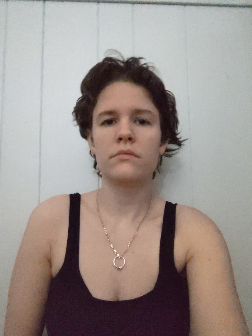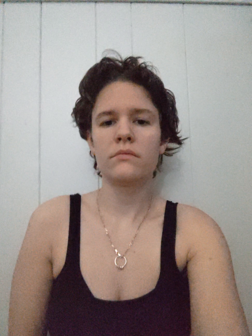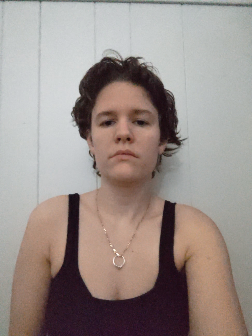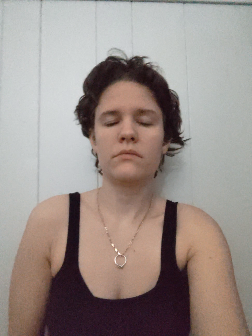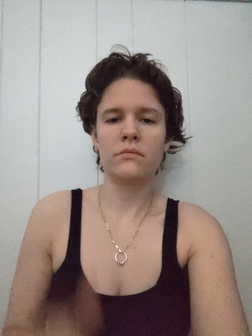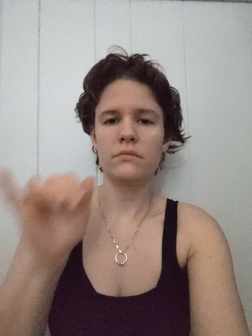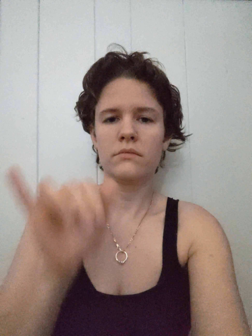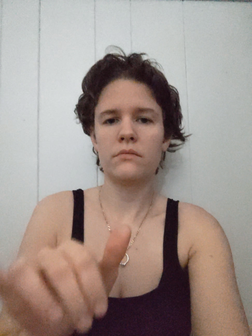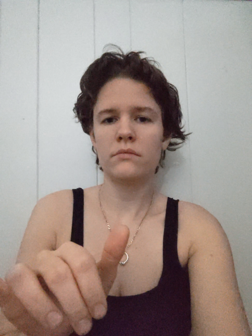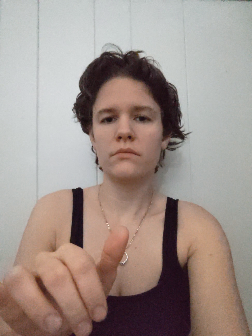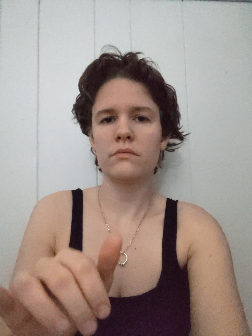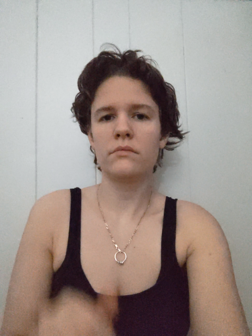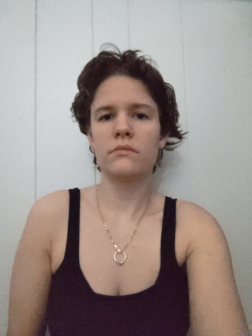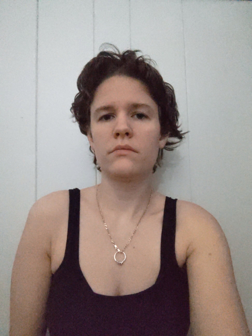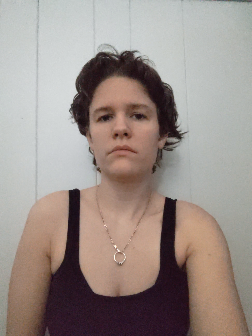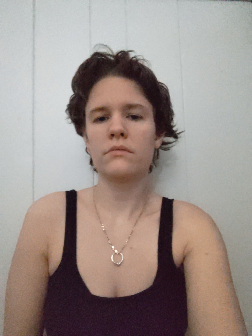stay